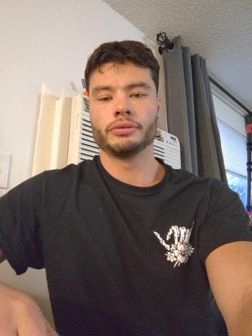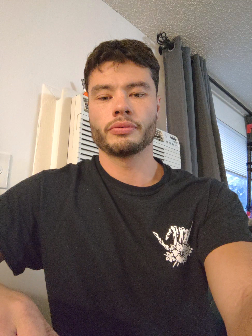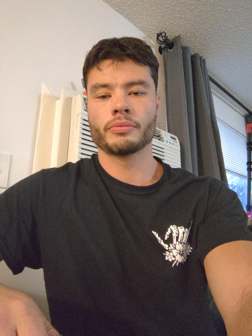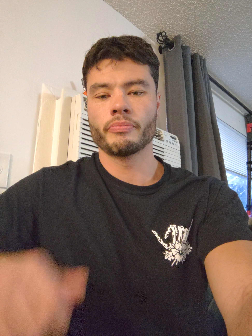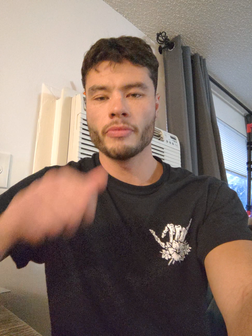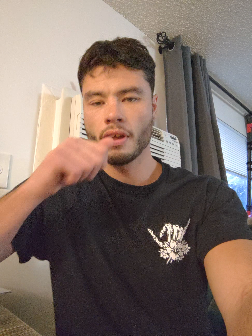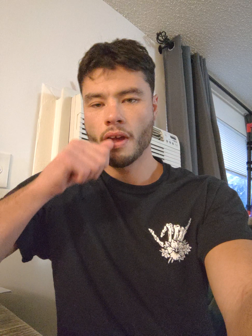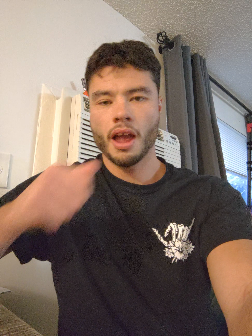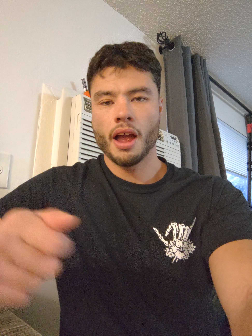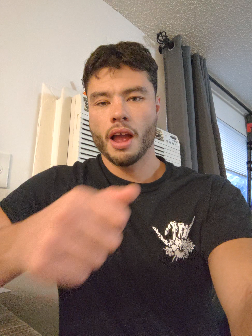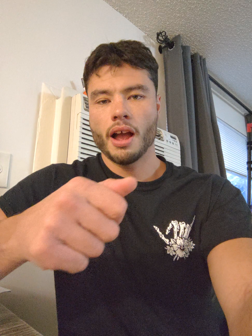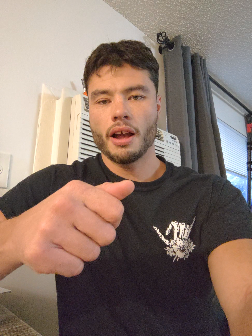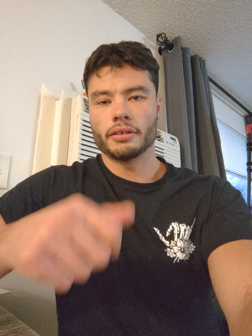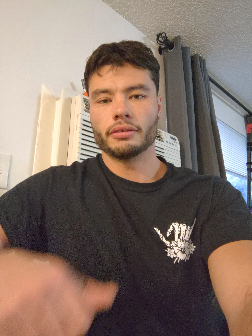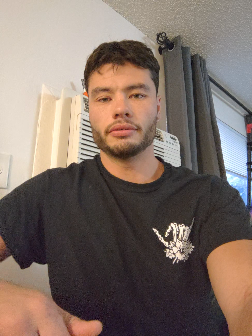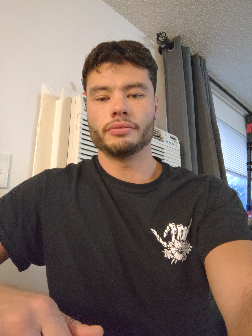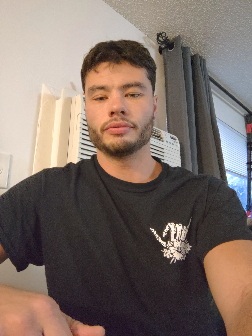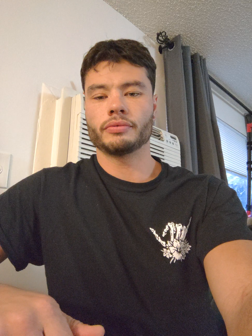hide